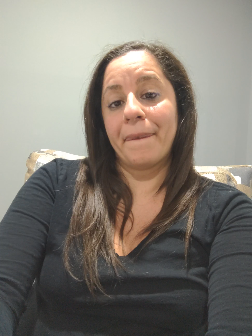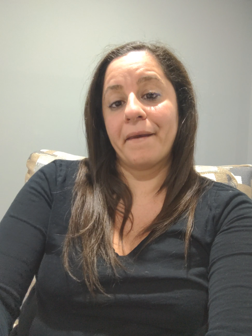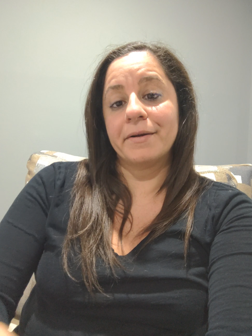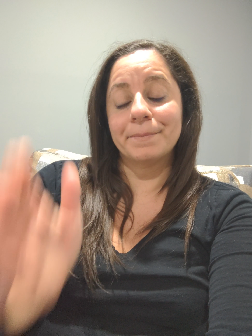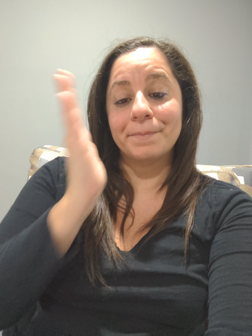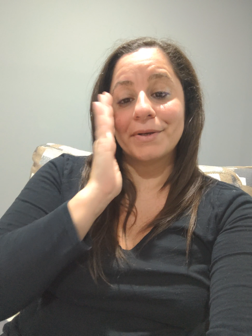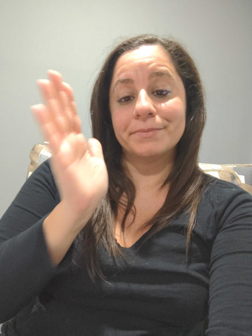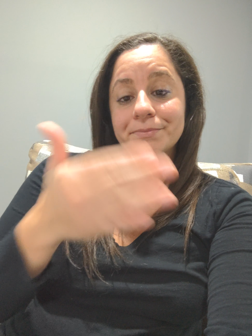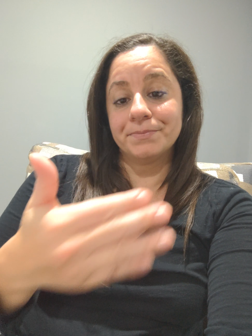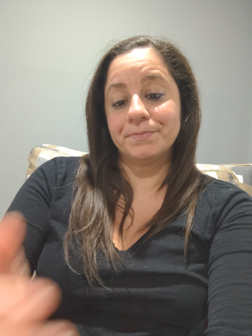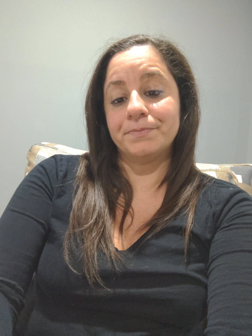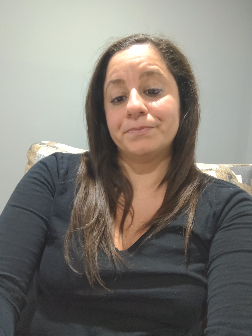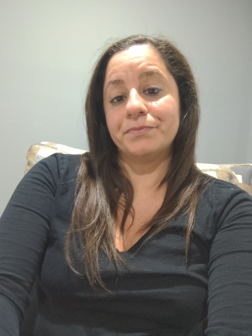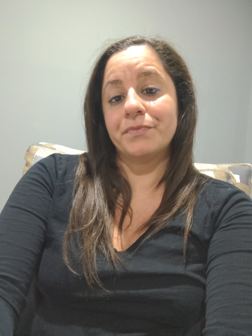bedroom